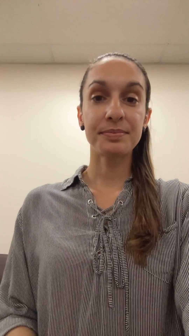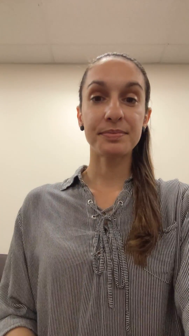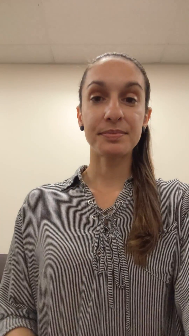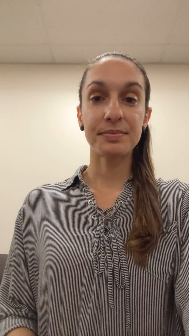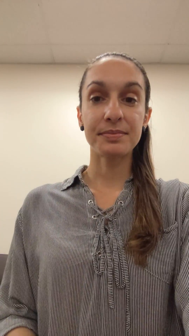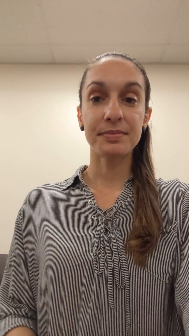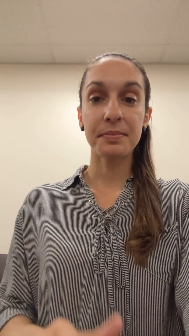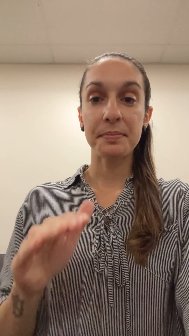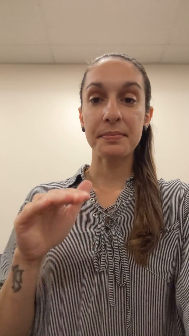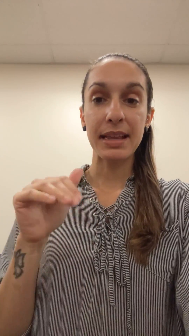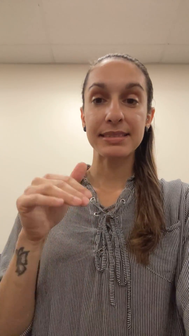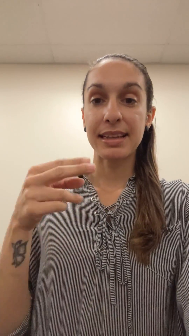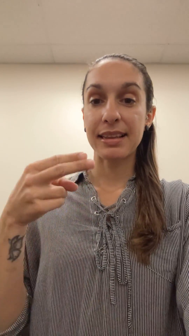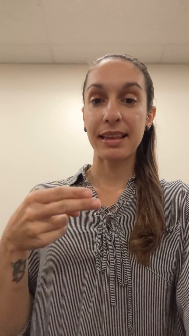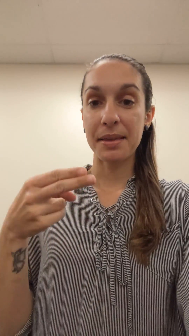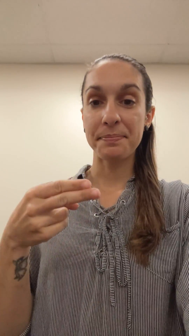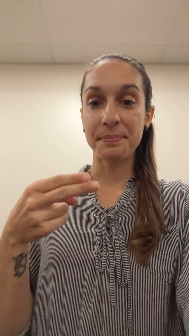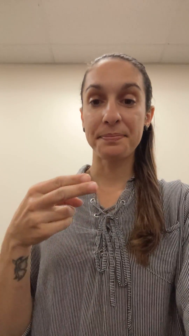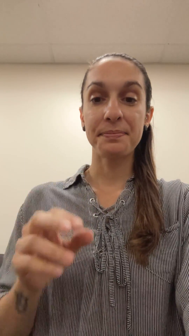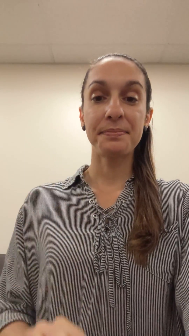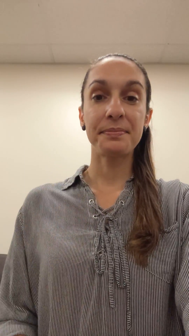pet's name